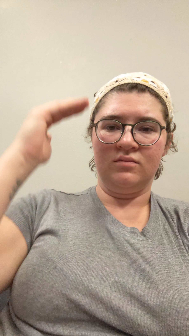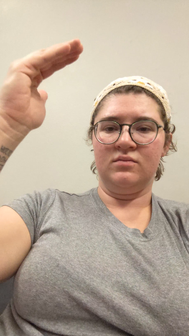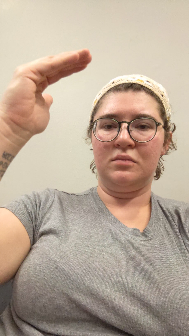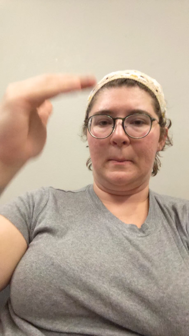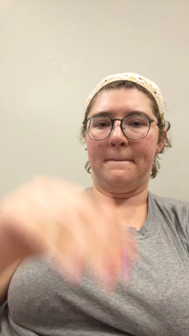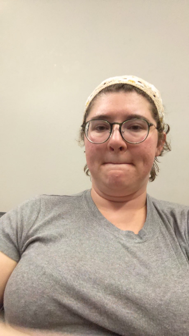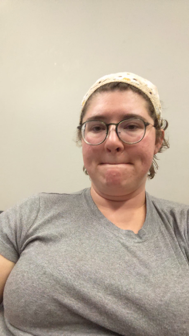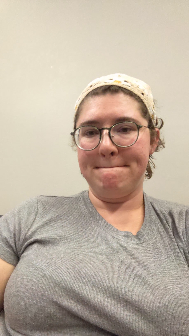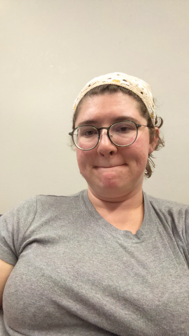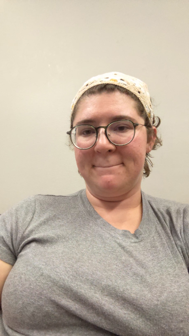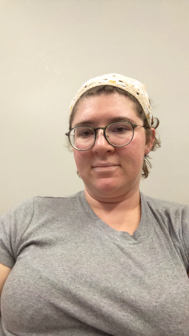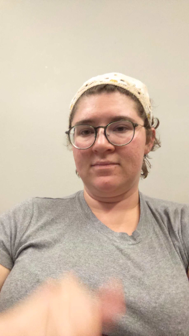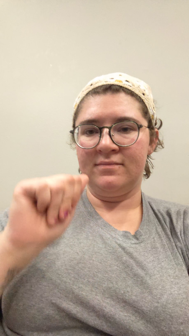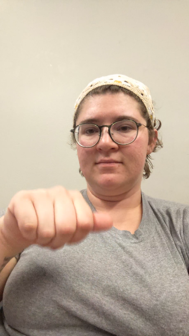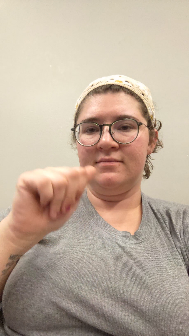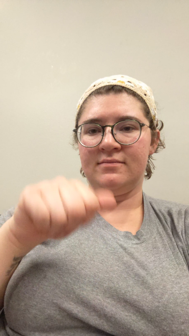rock